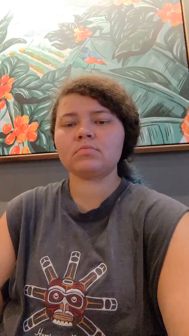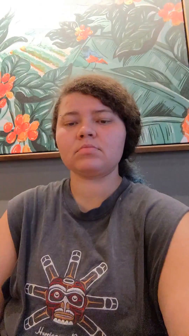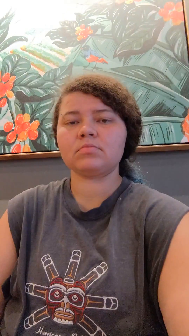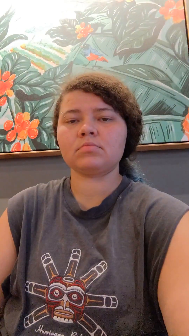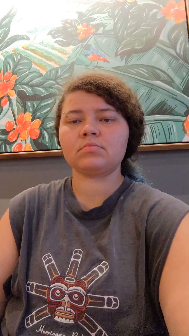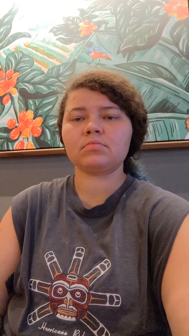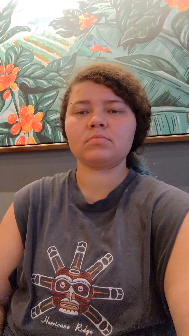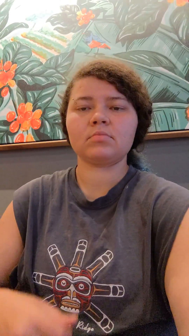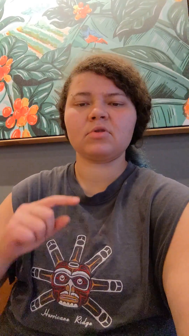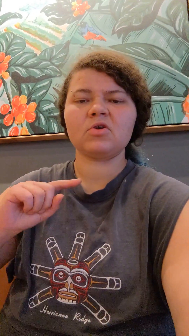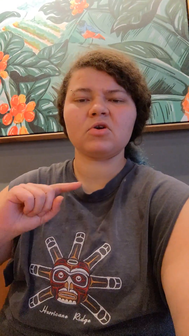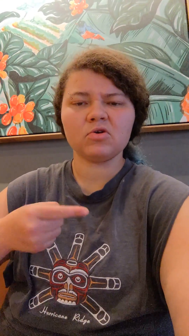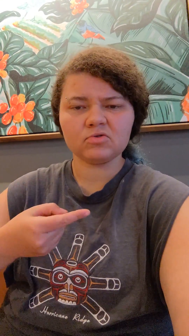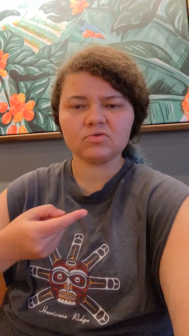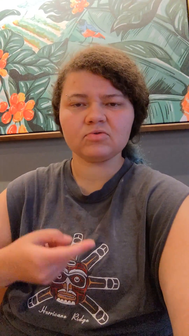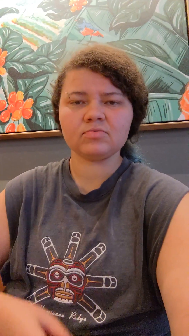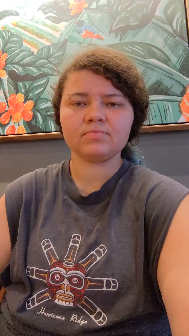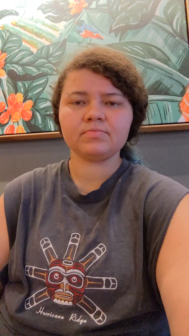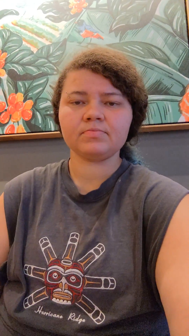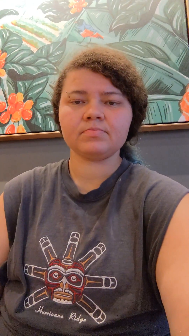hurt